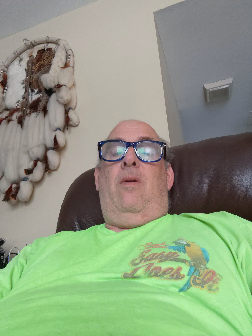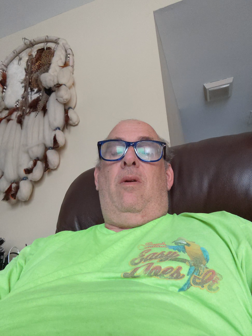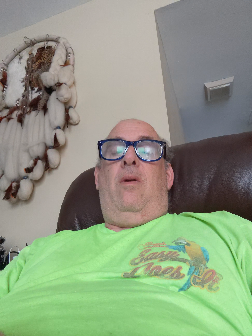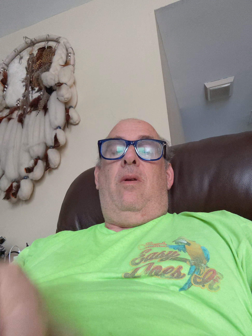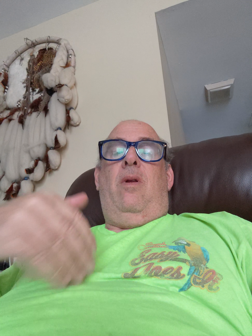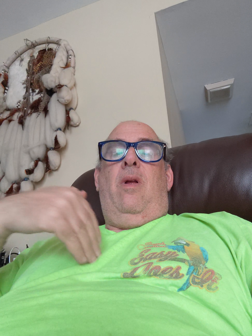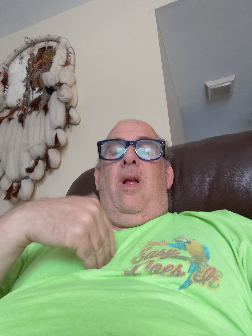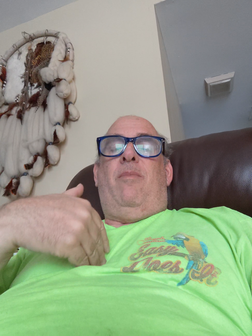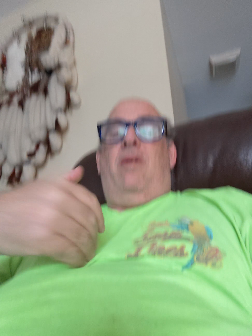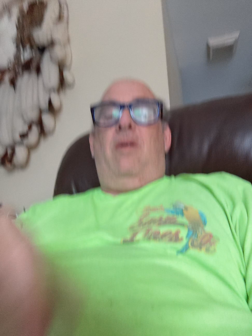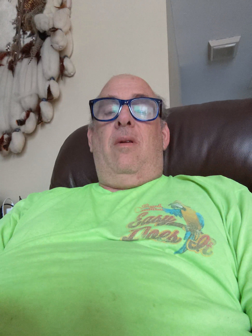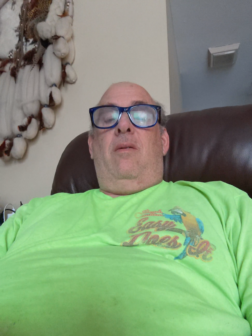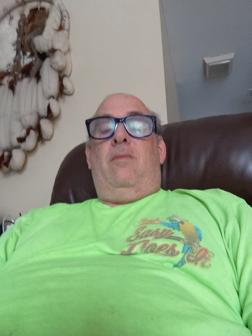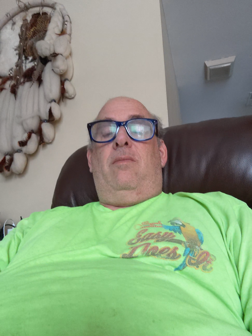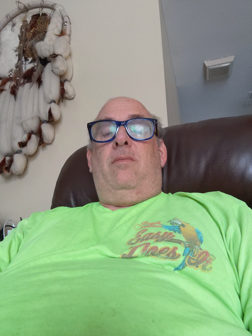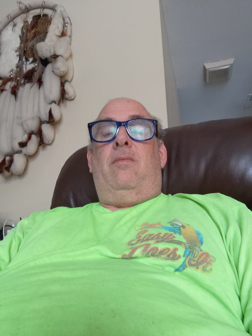animal